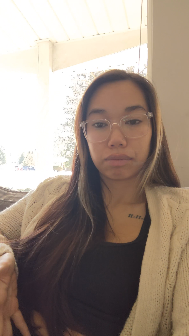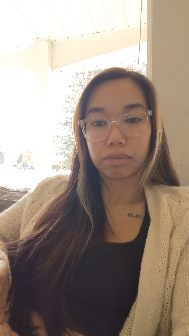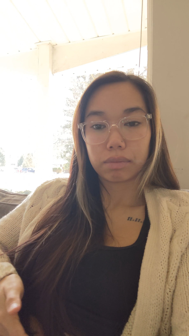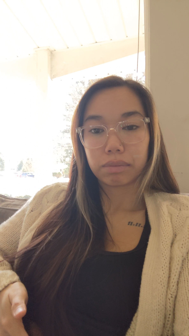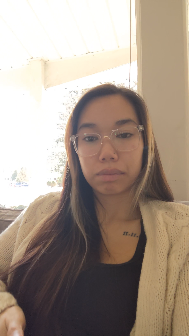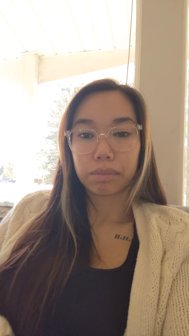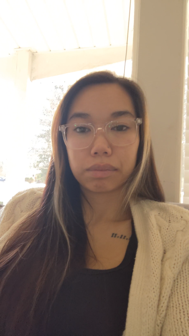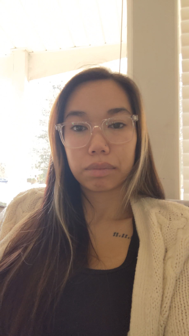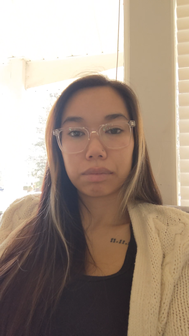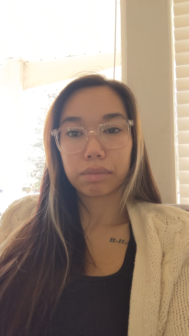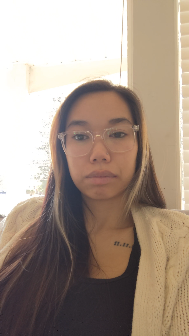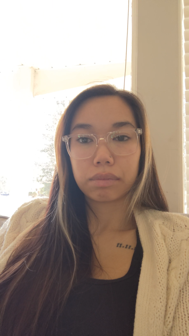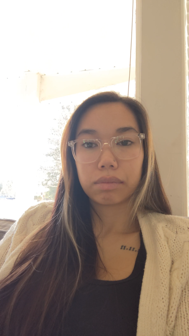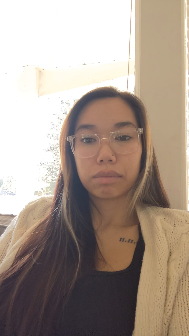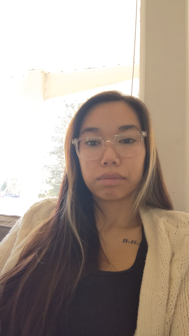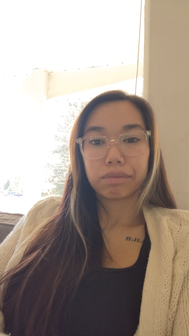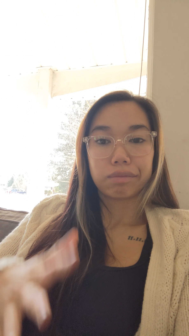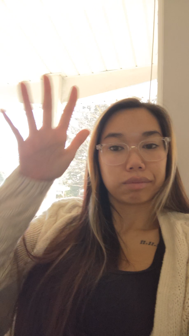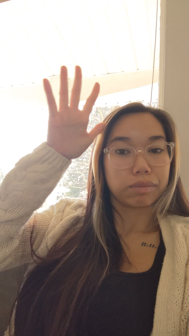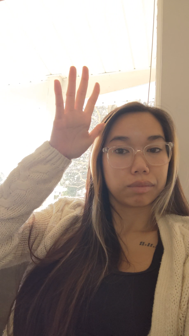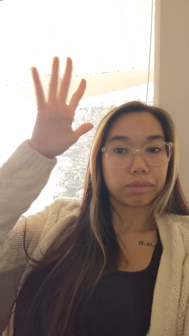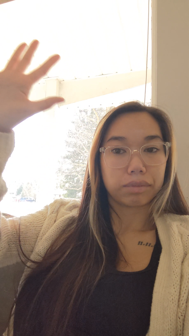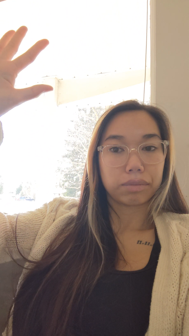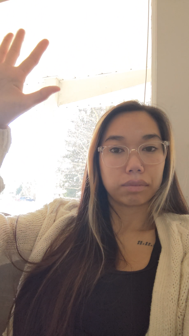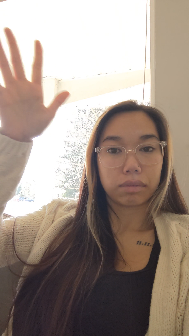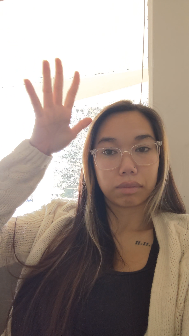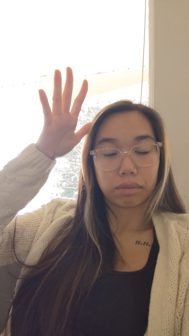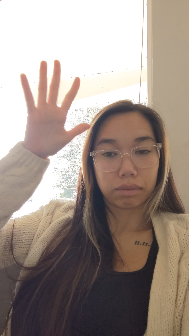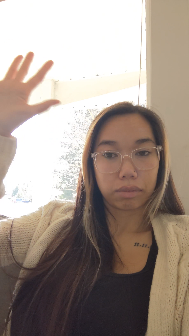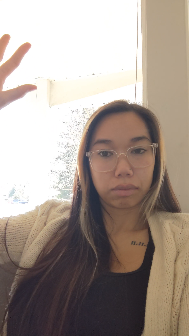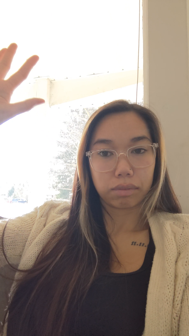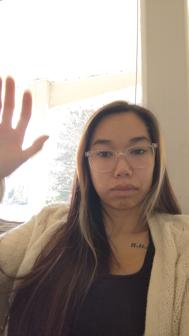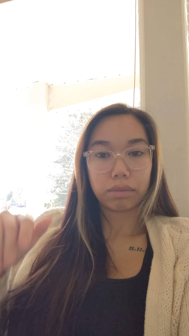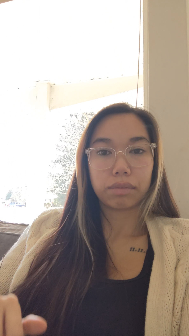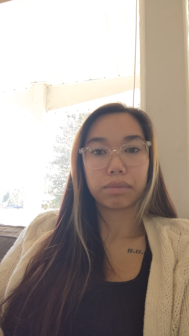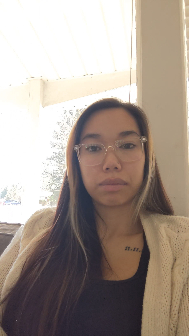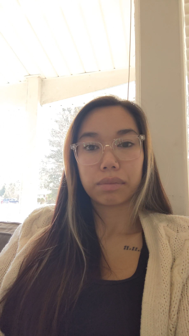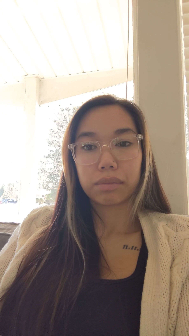deer